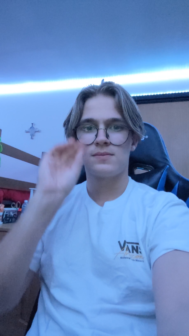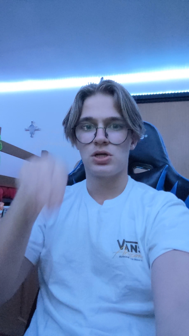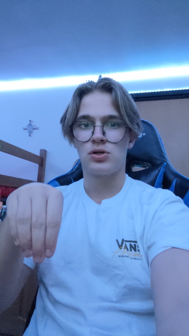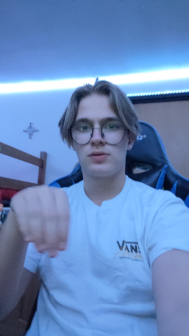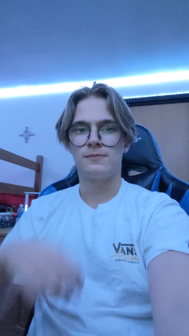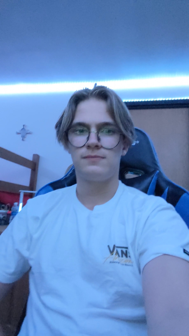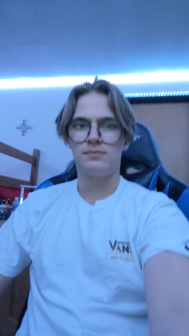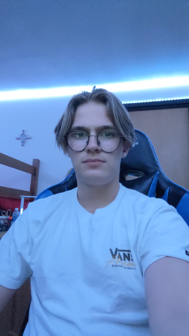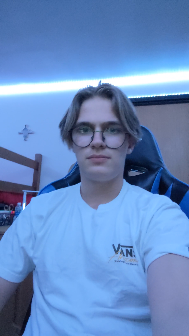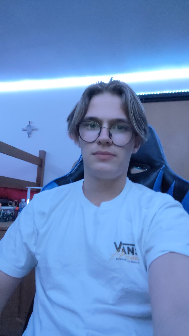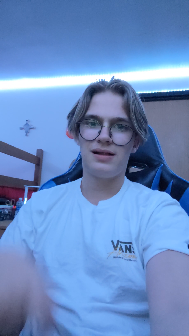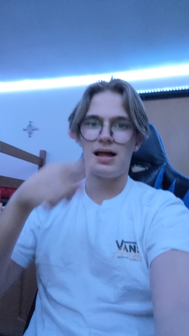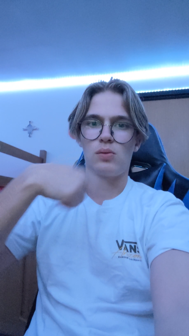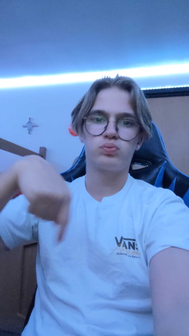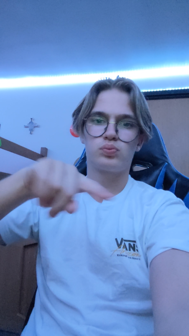around